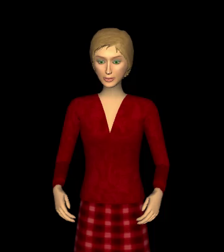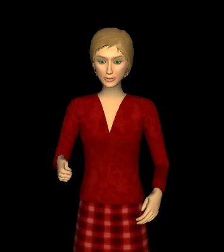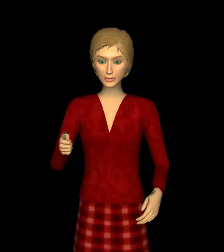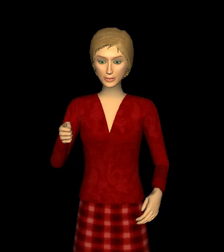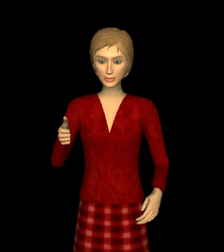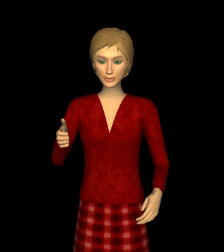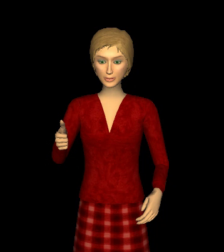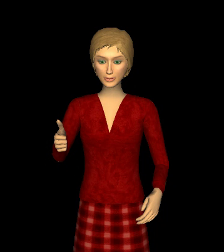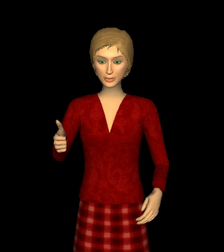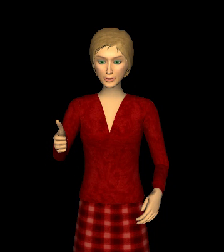قريبا